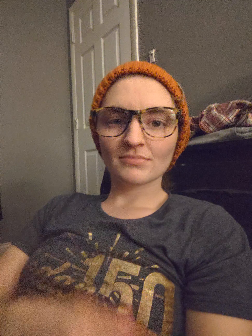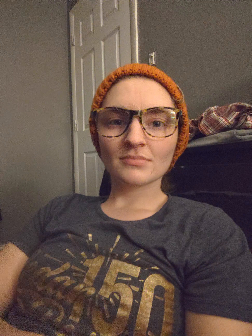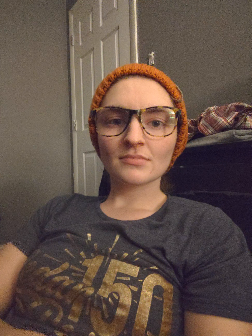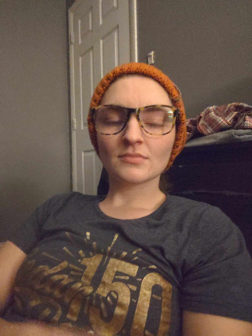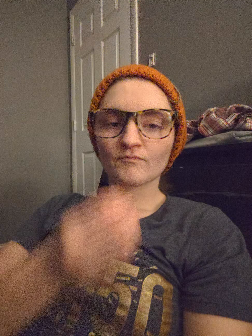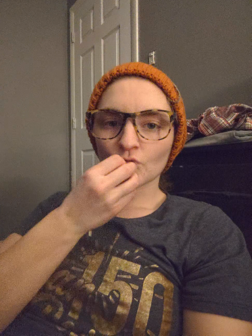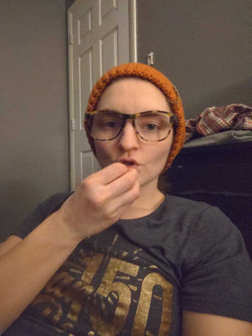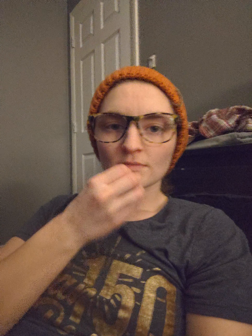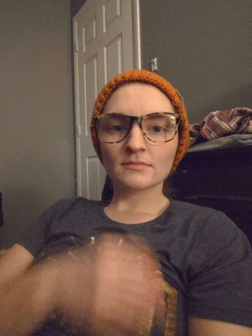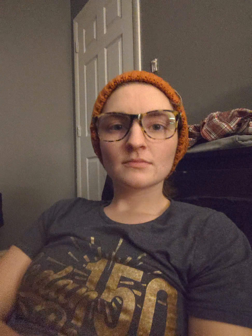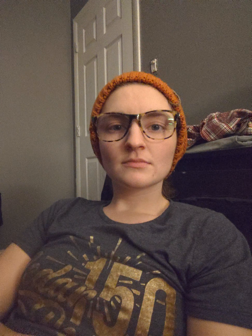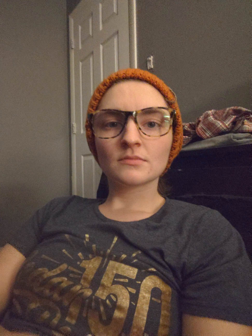food